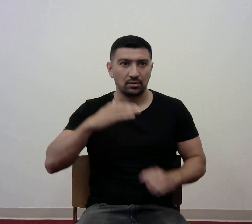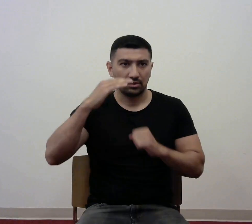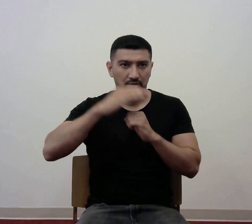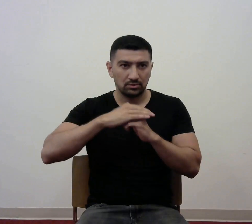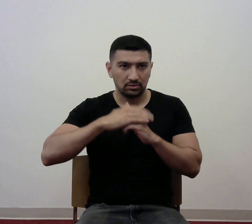axşam